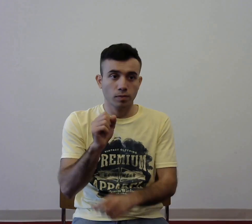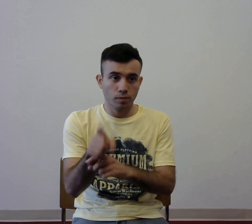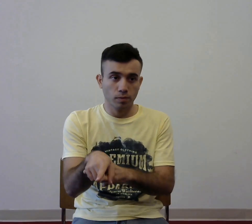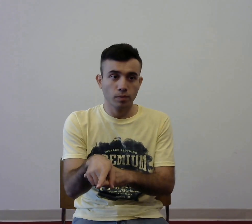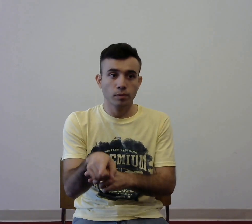sifariş